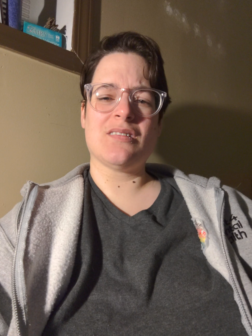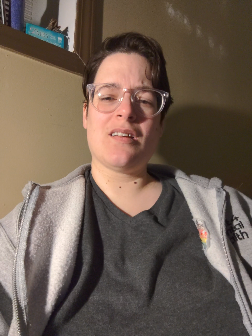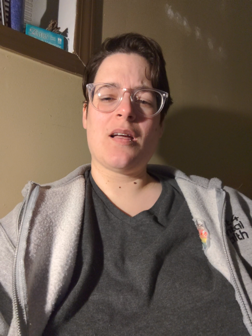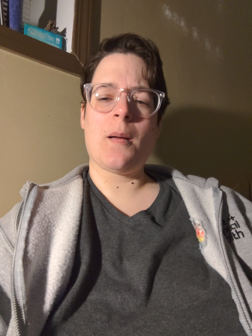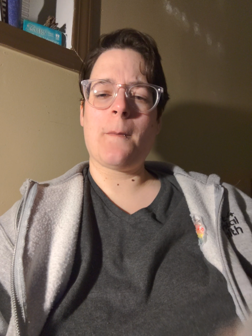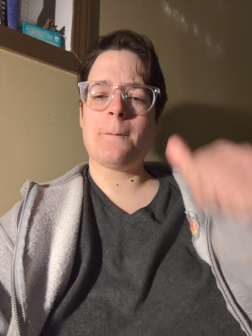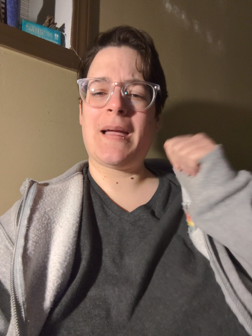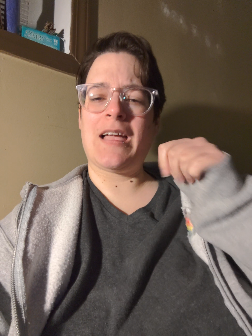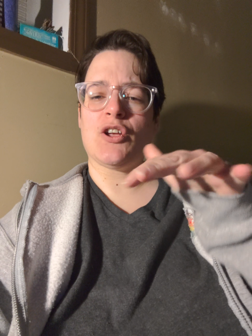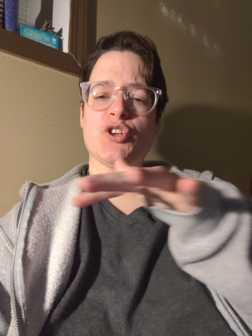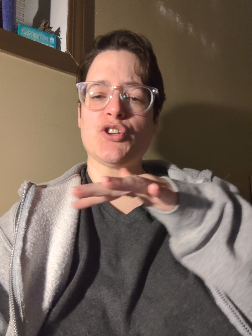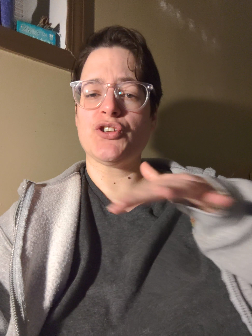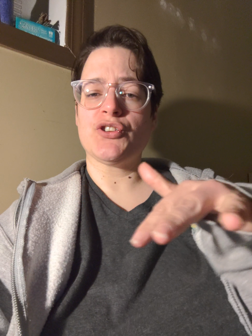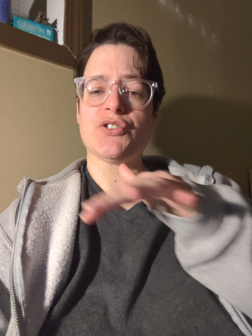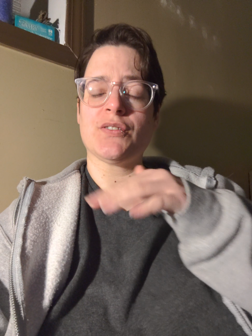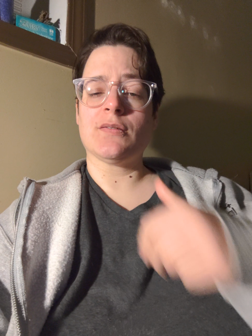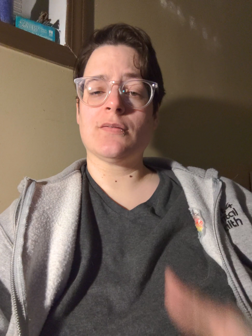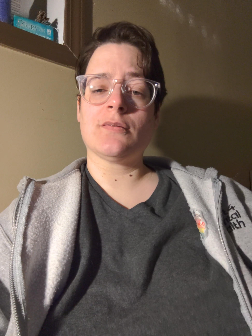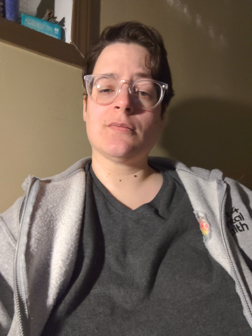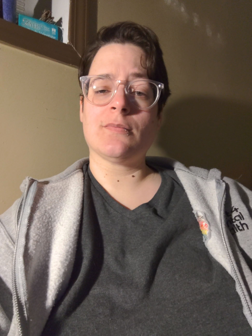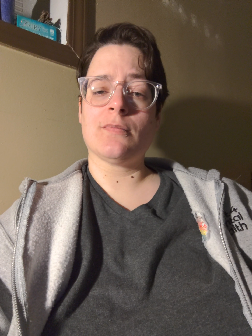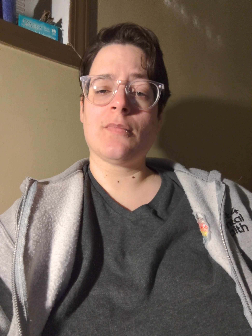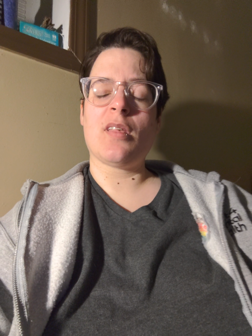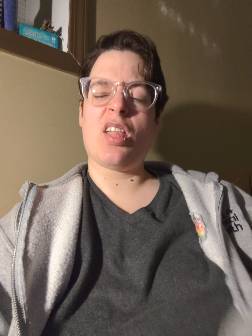backyard